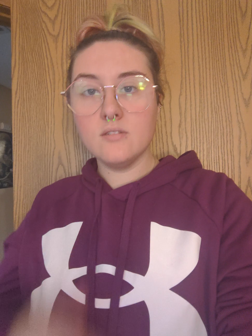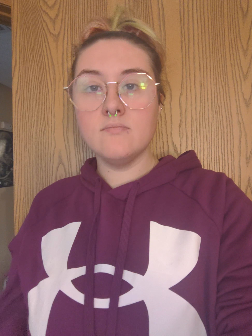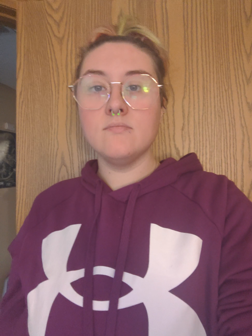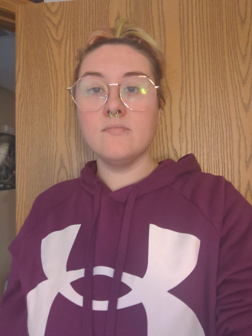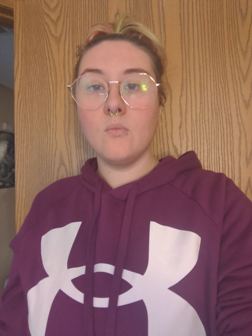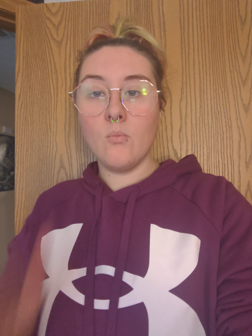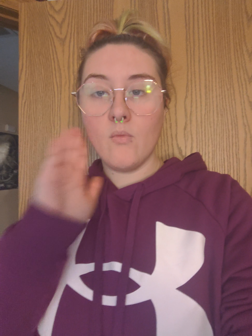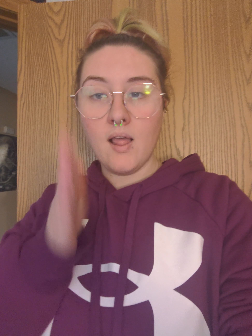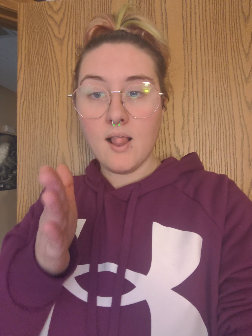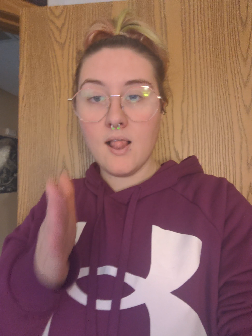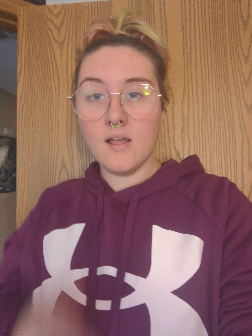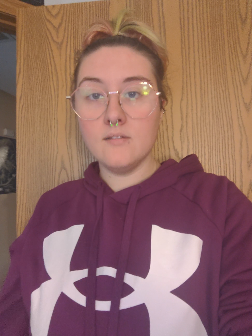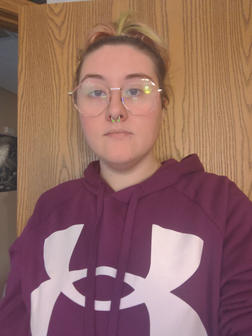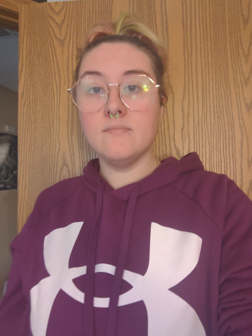will